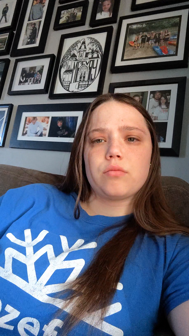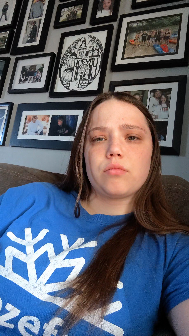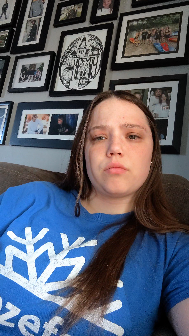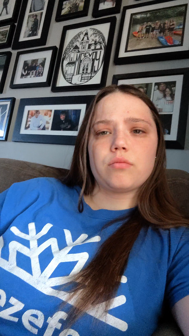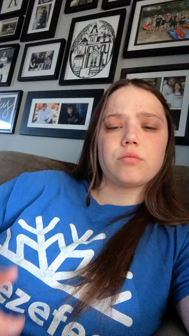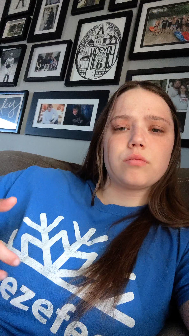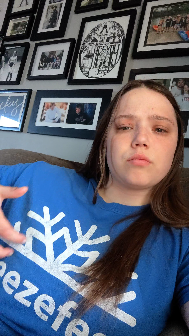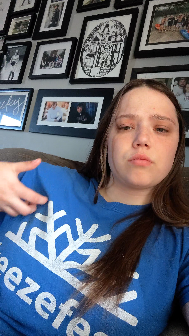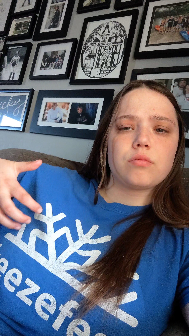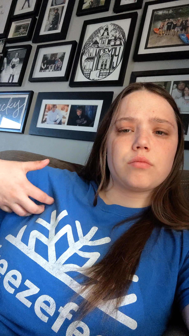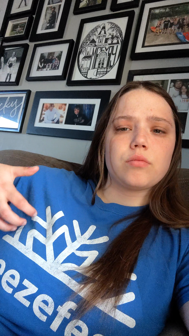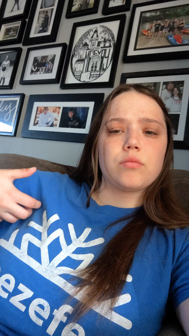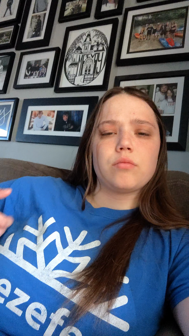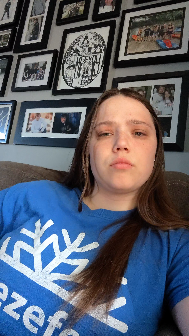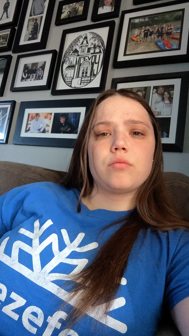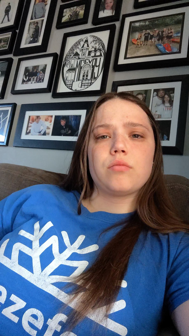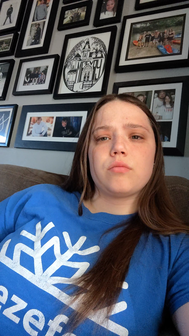monkey